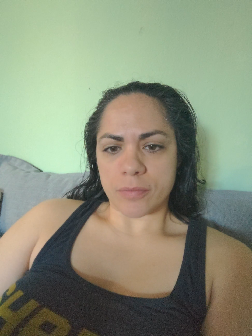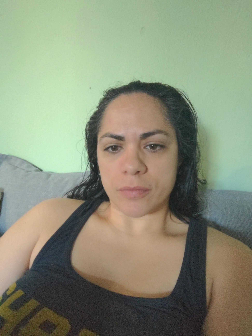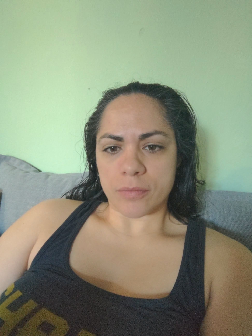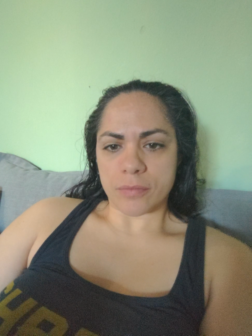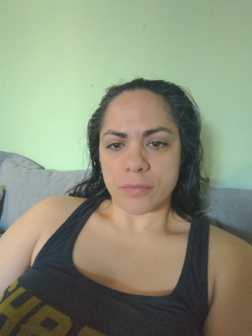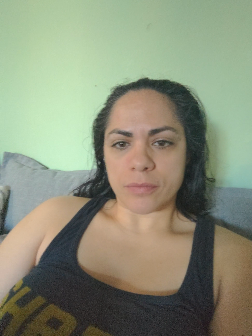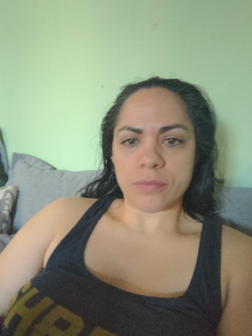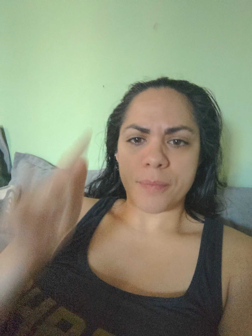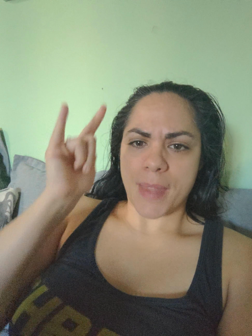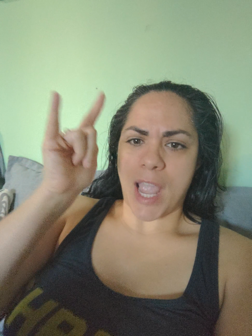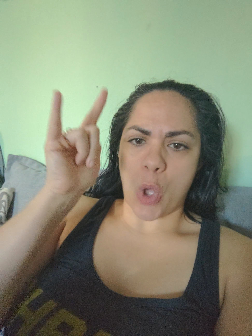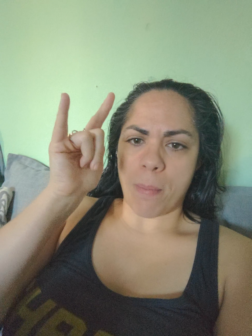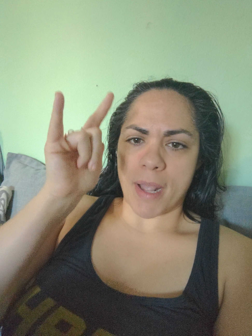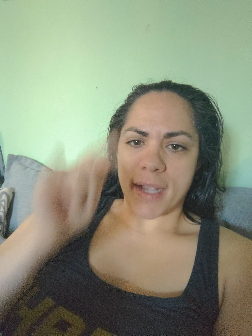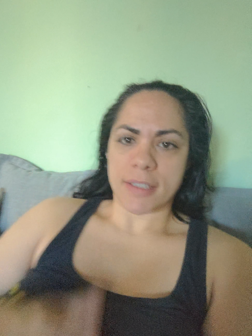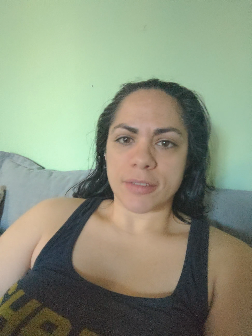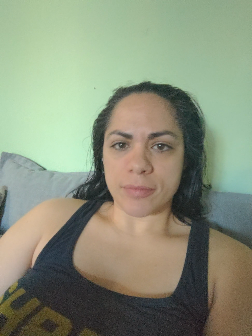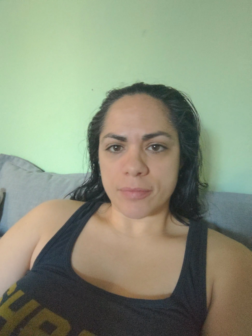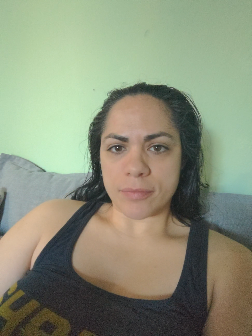airplane